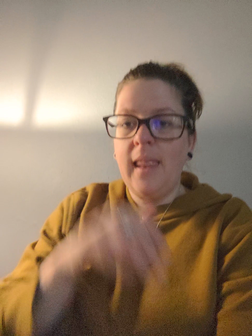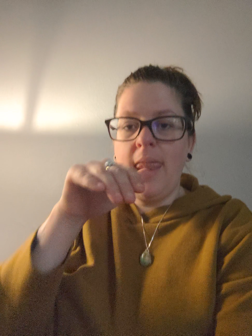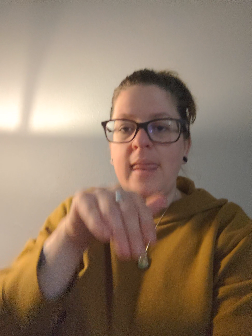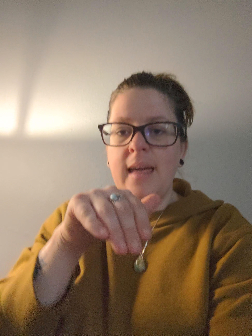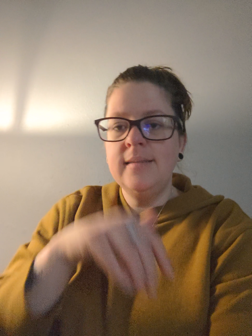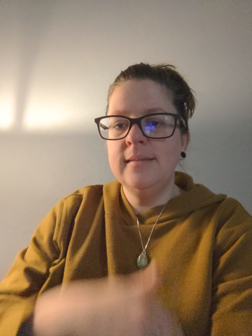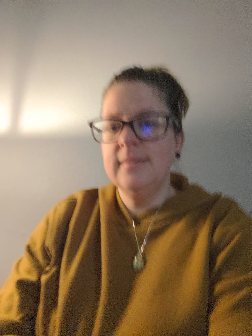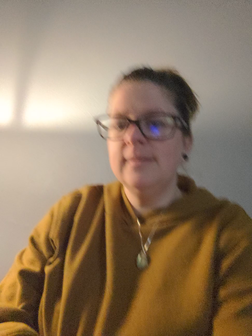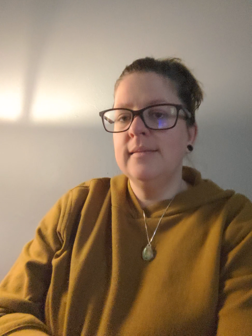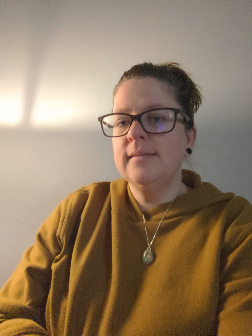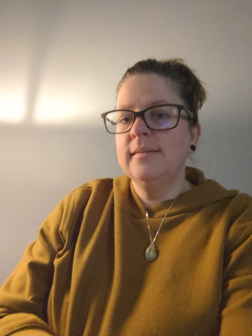night